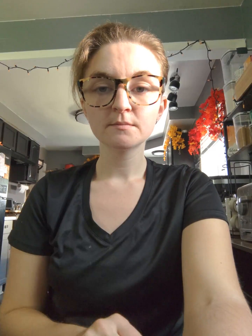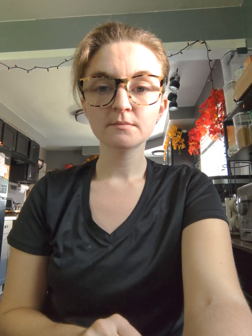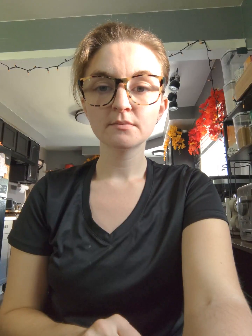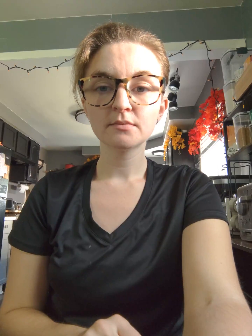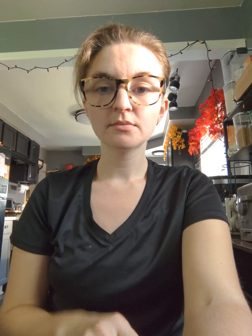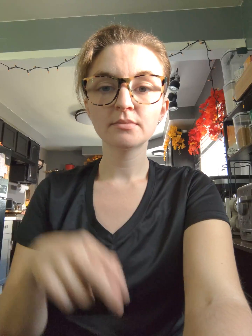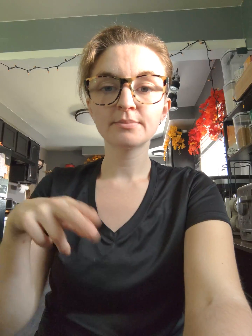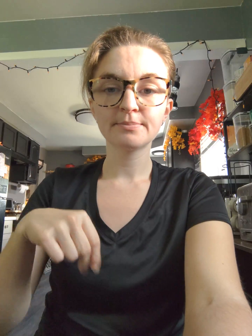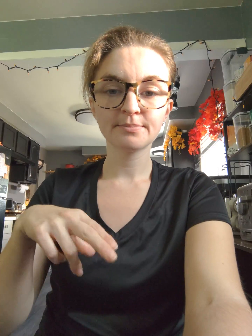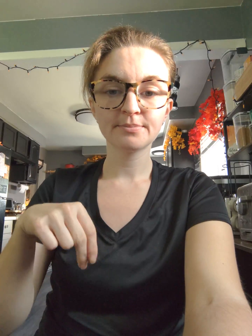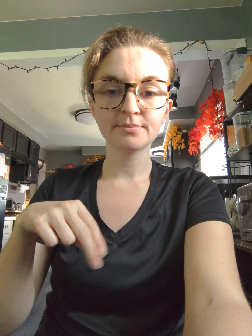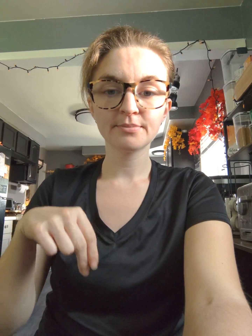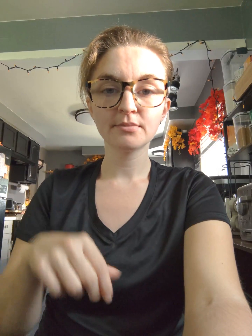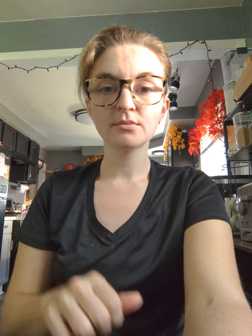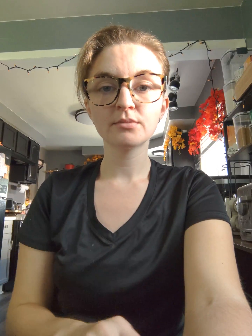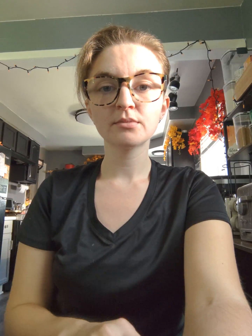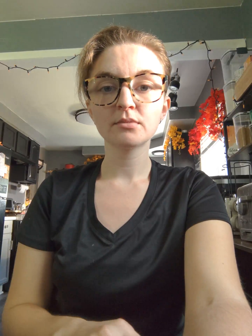diaper